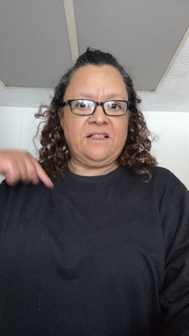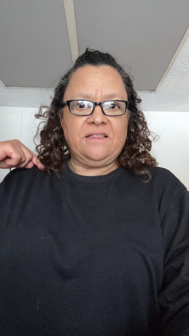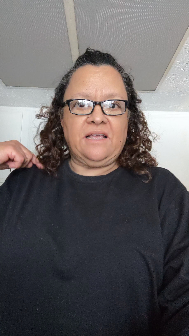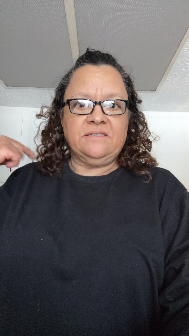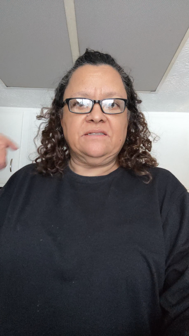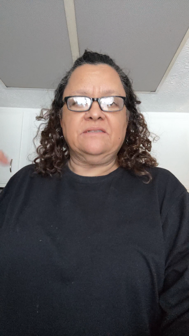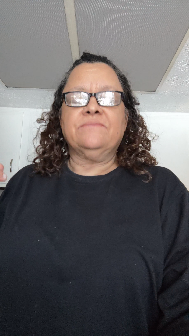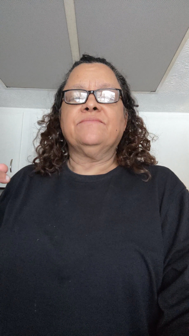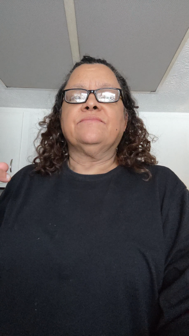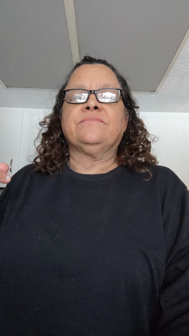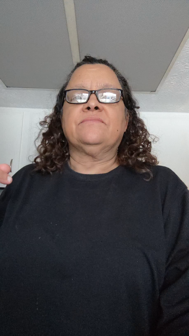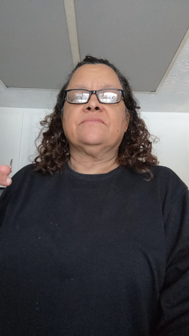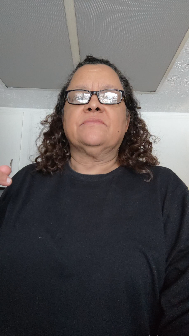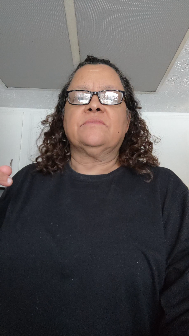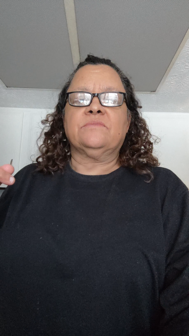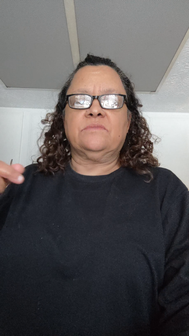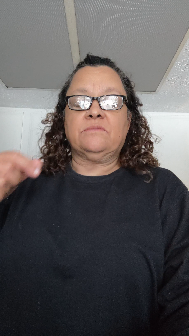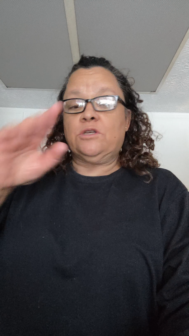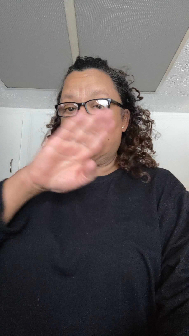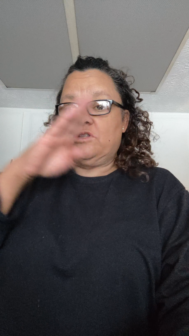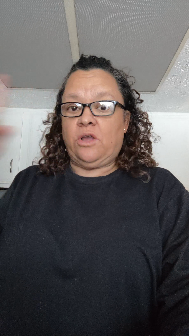door